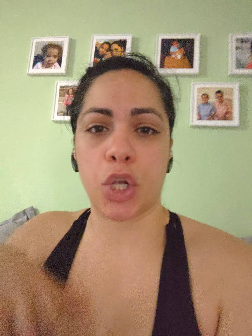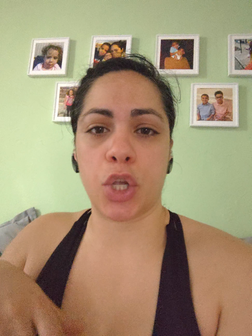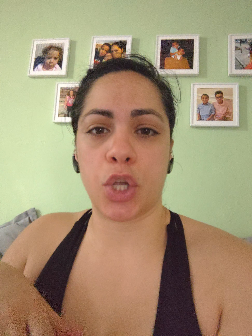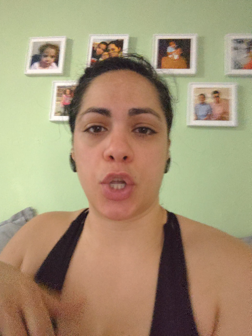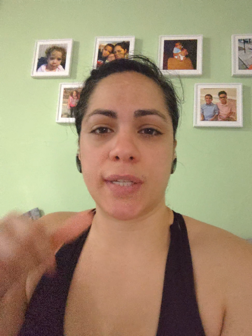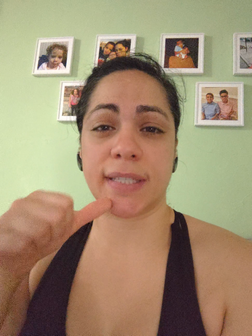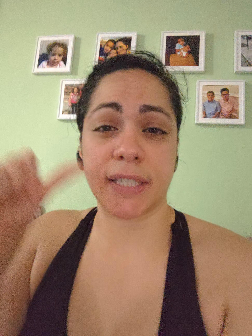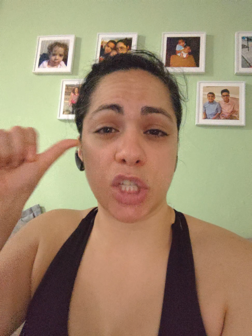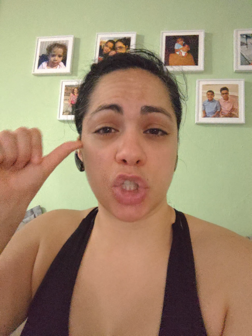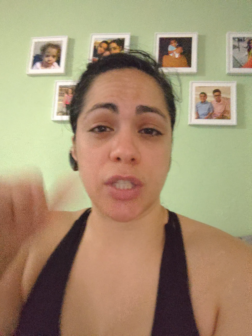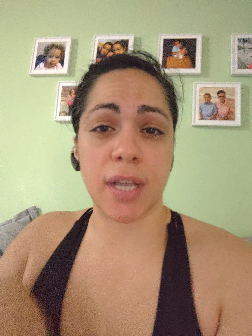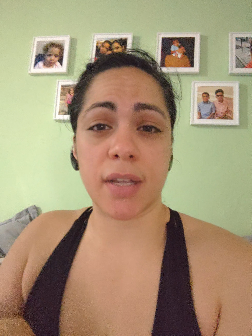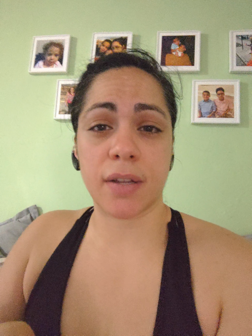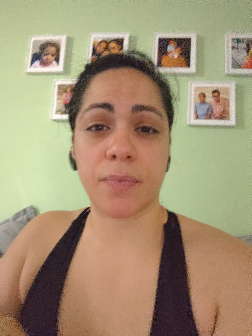yesterday